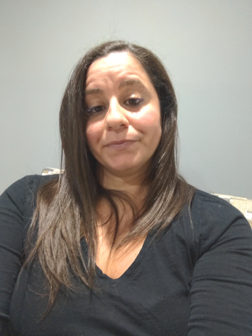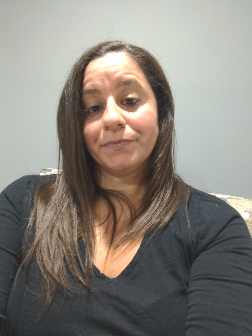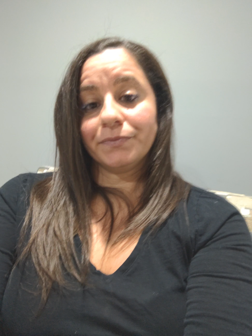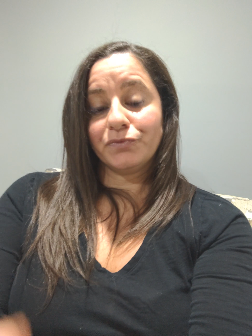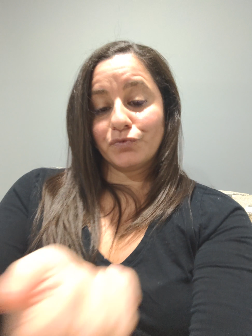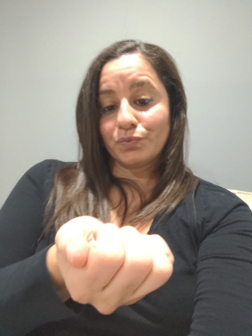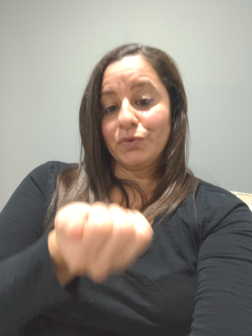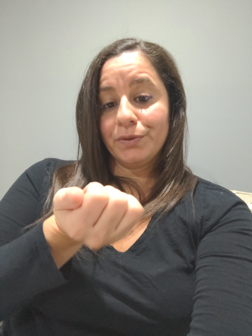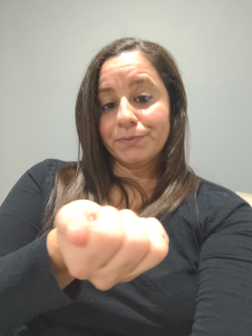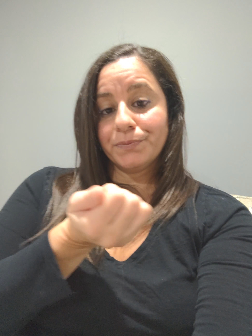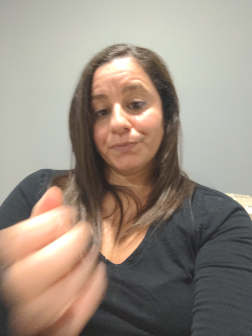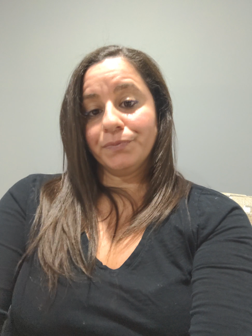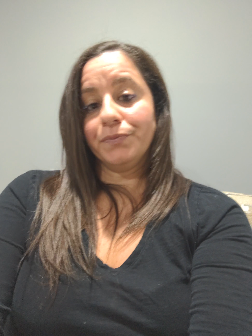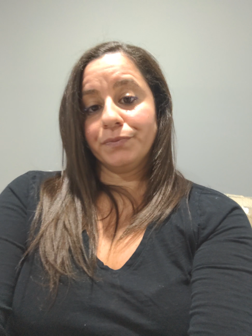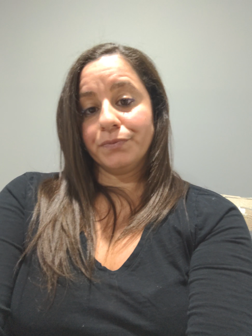drawer